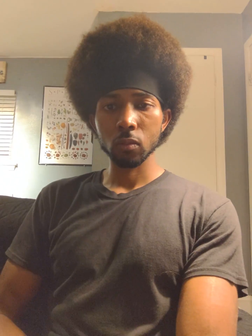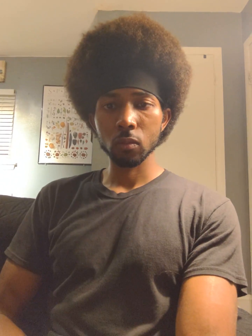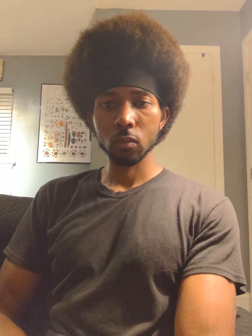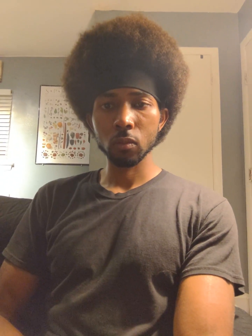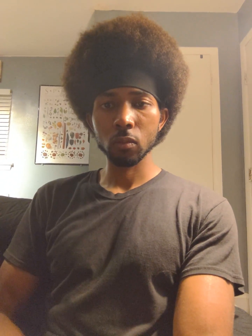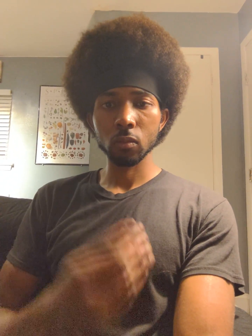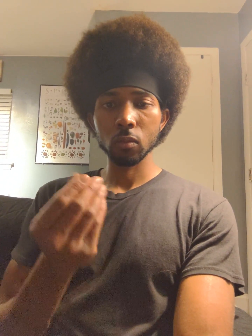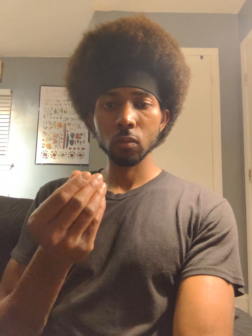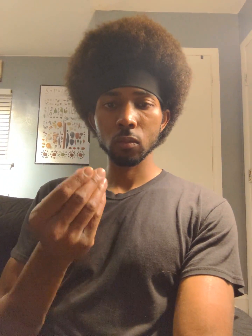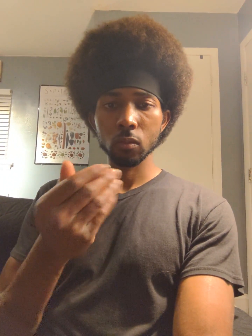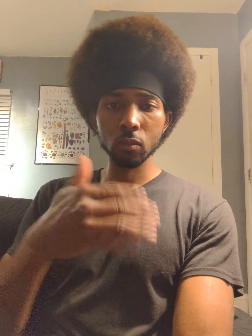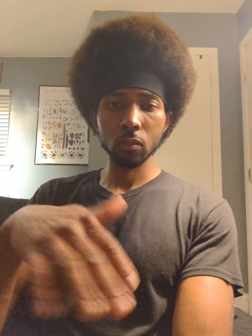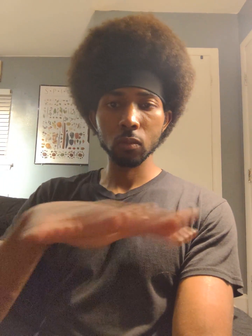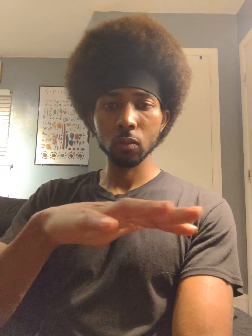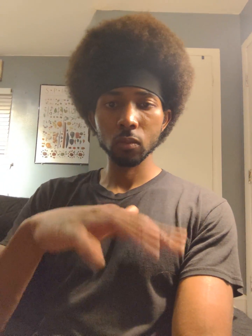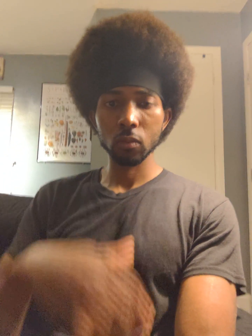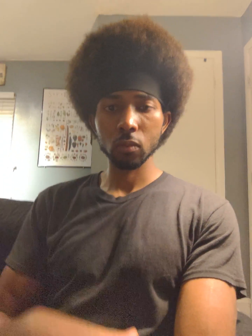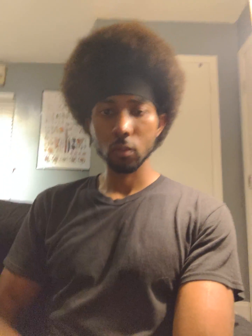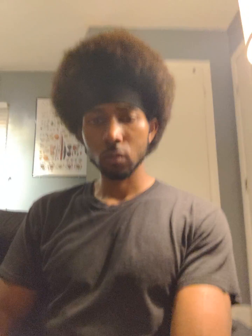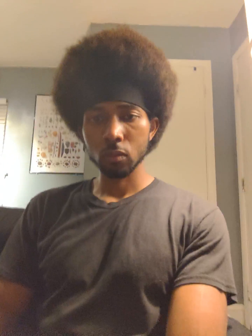garden